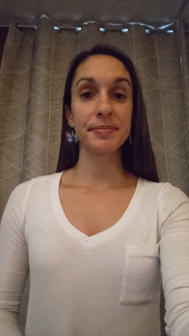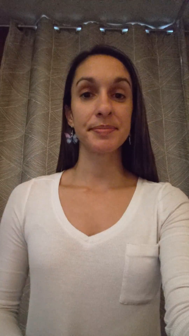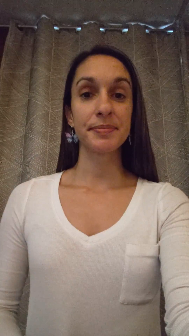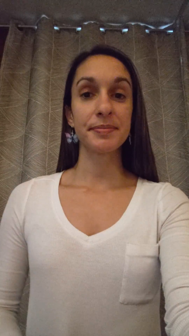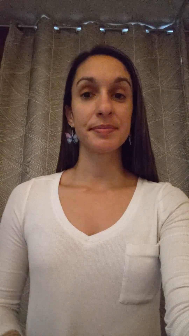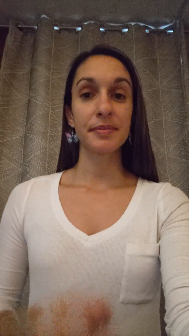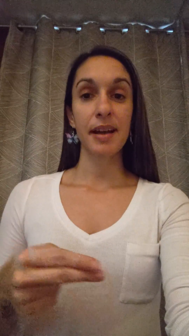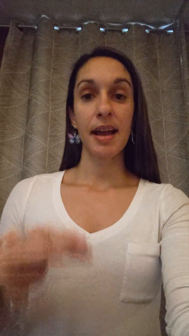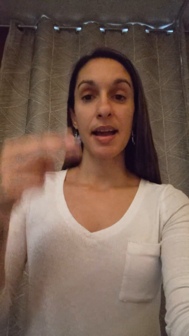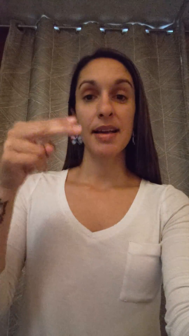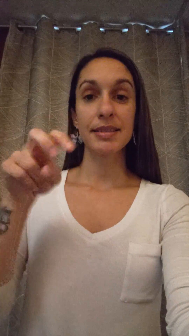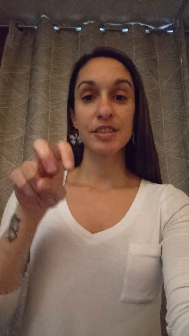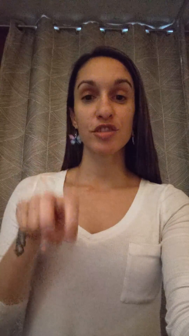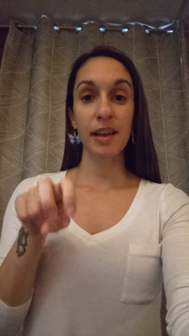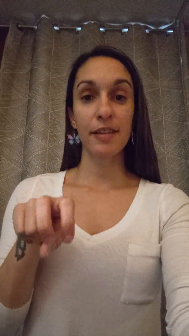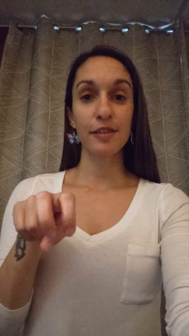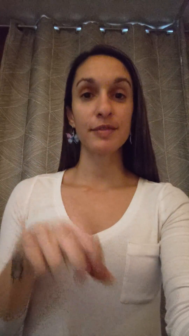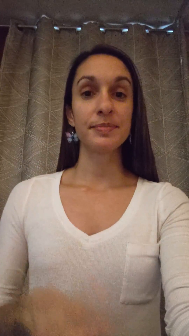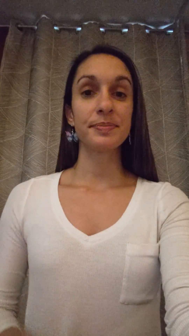high chair